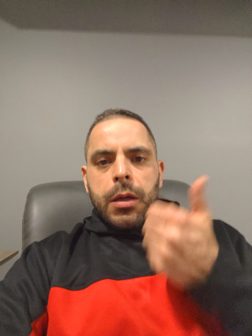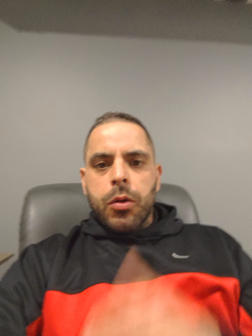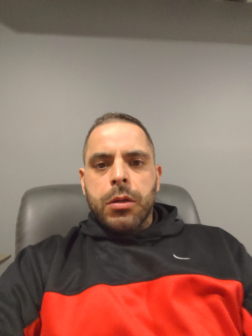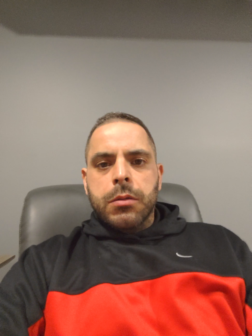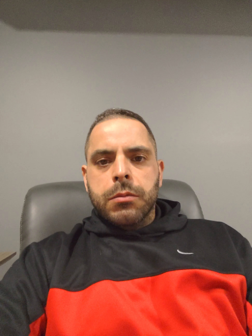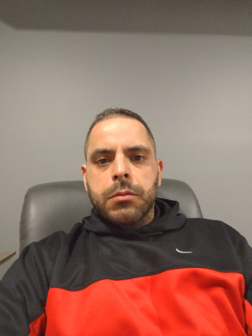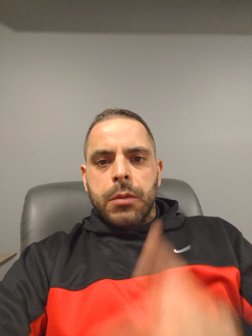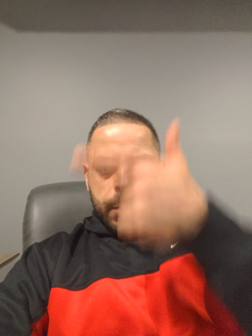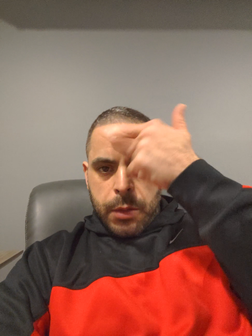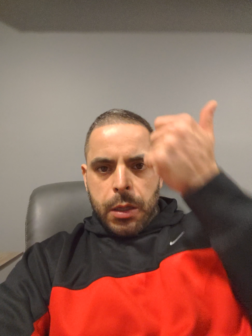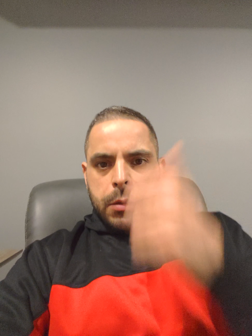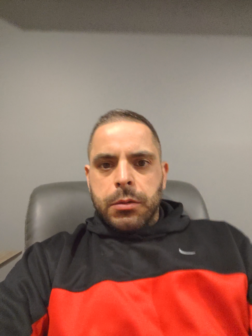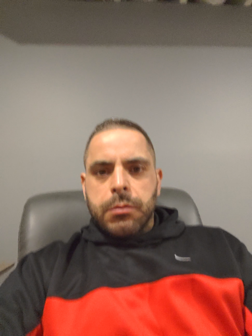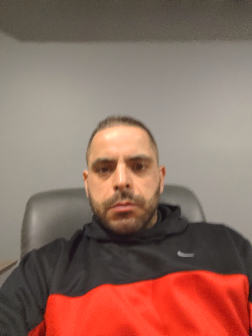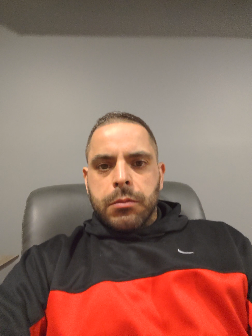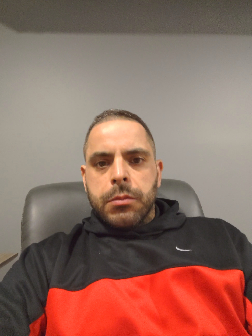because